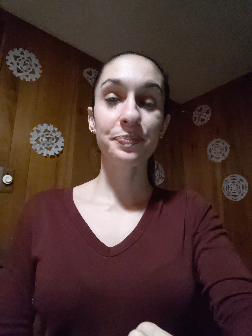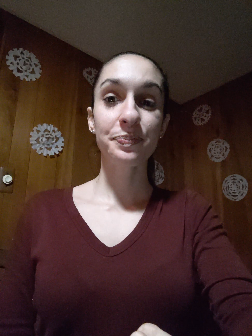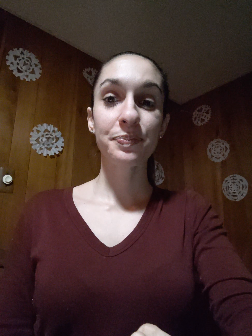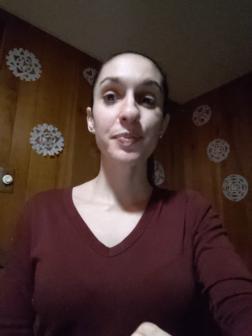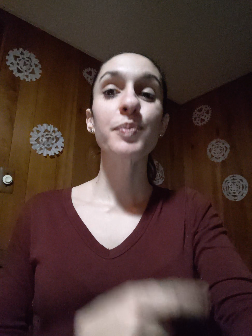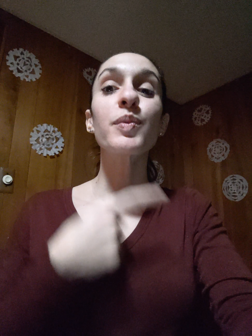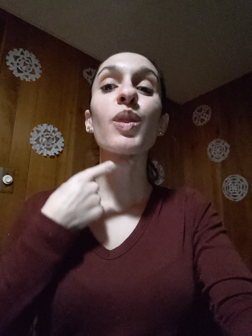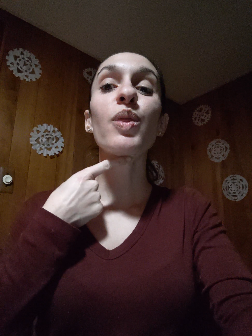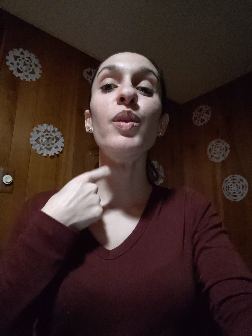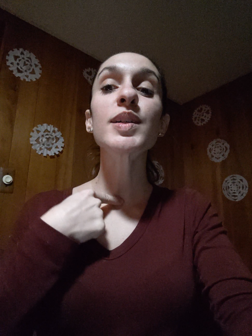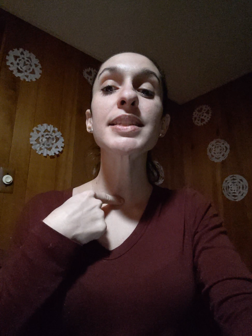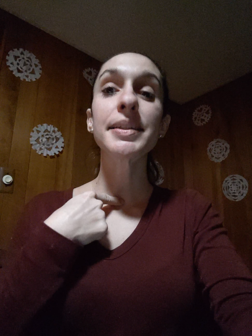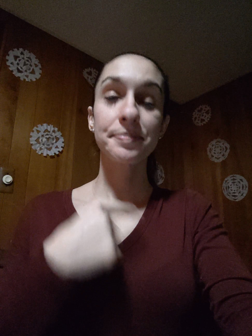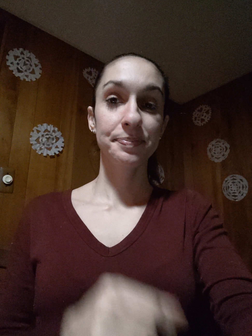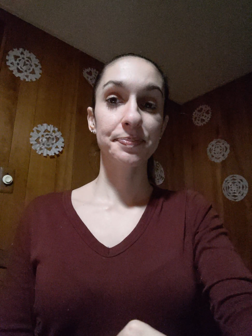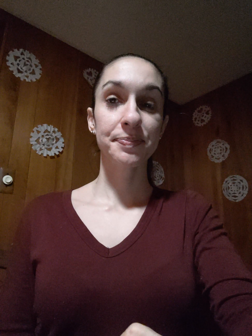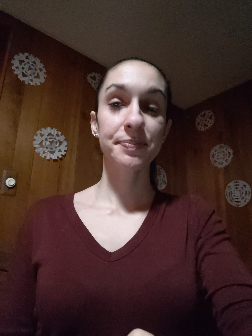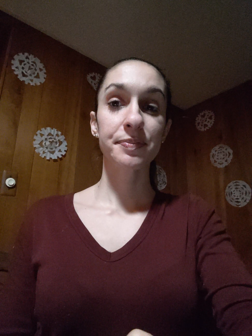thirsty